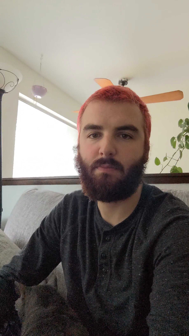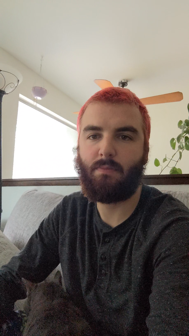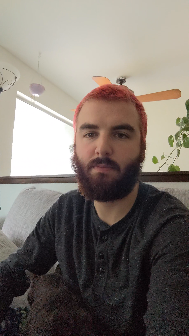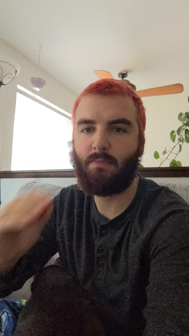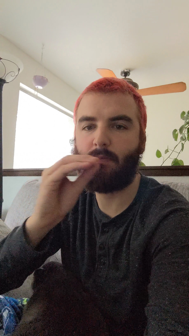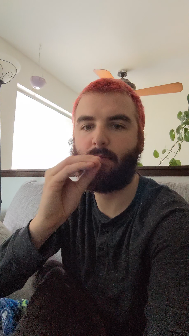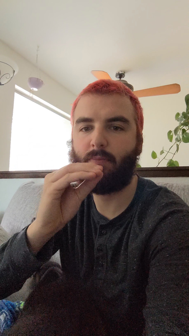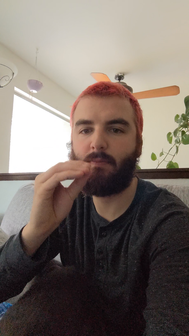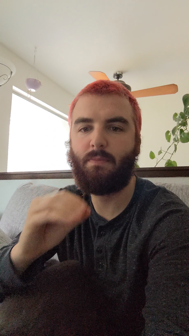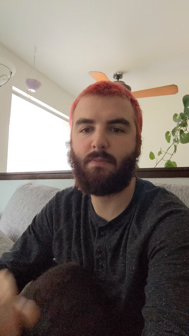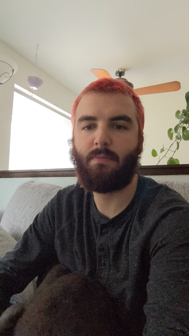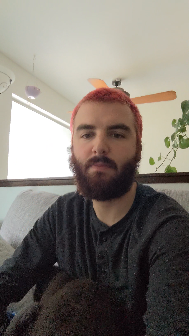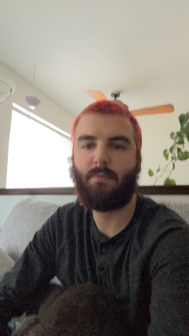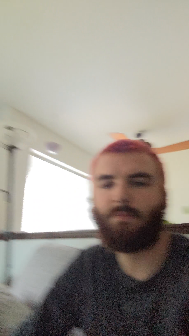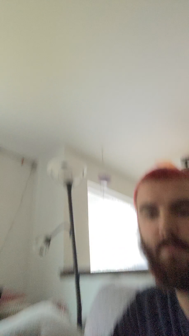more